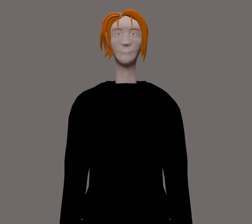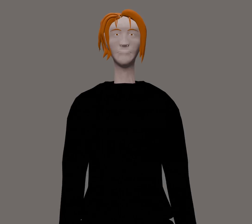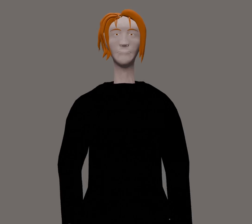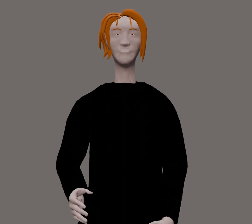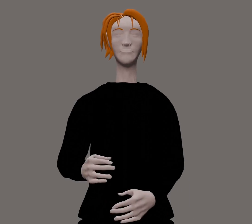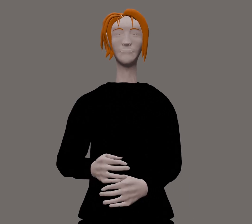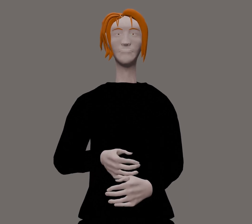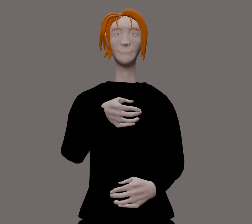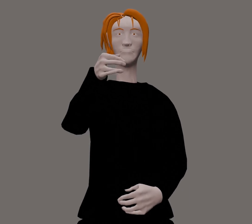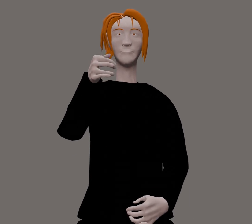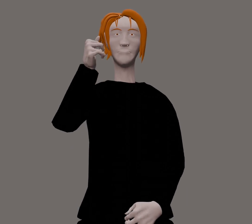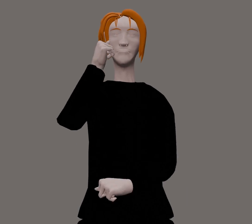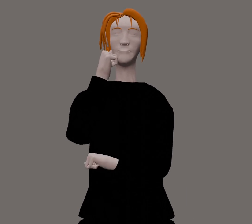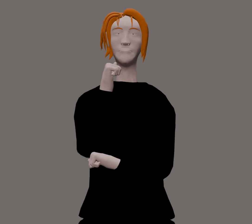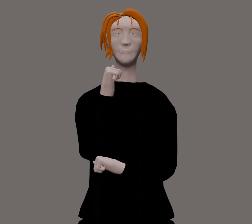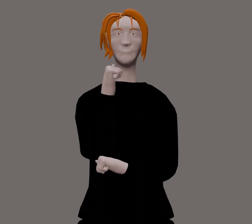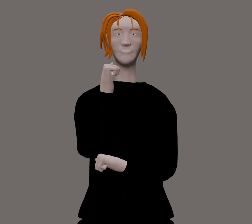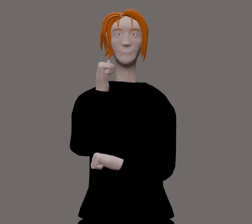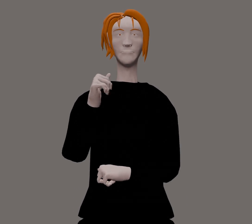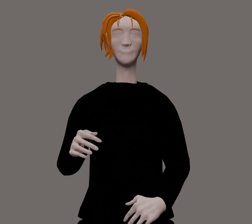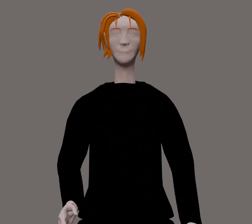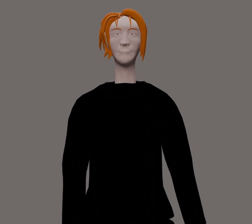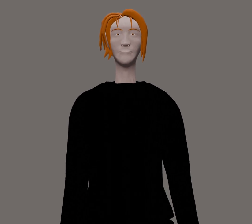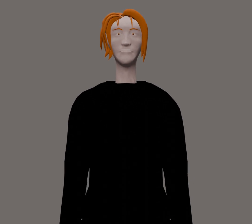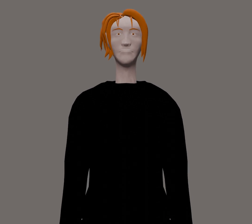Beam (Headlight)